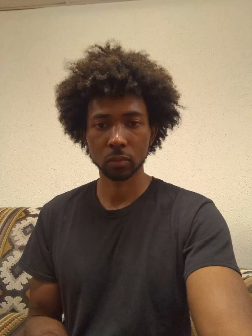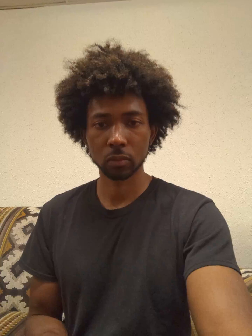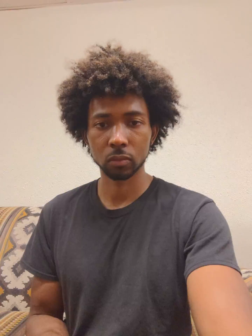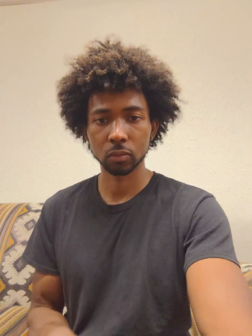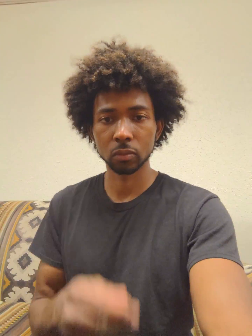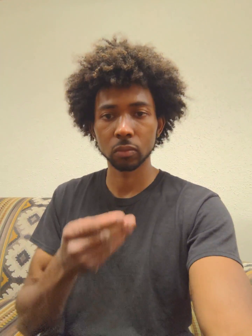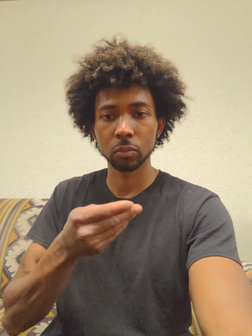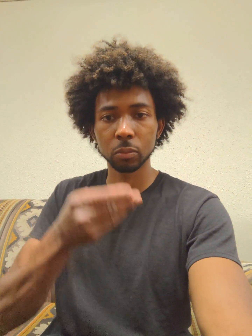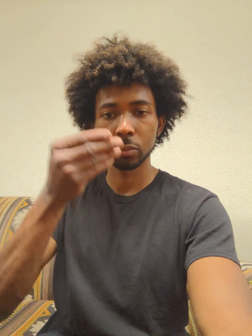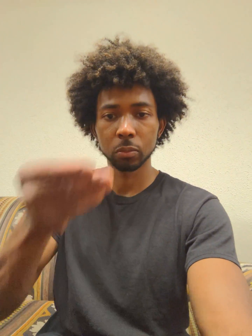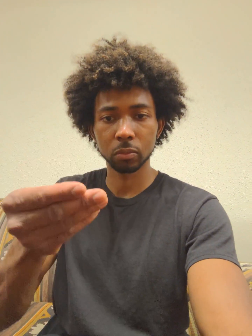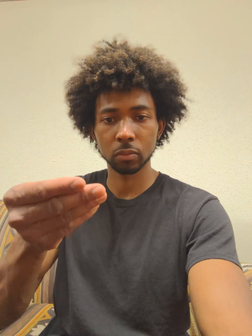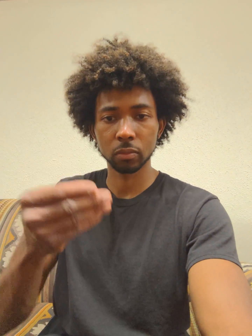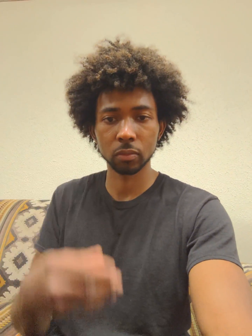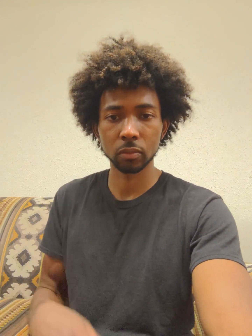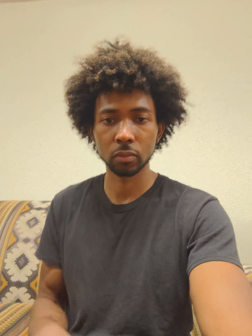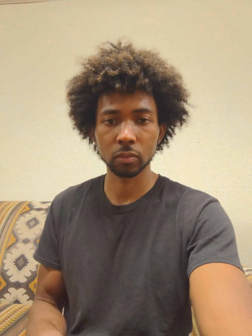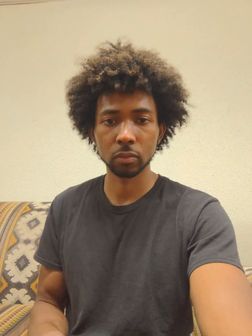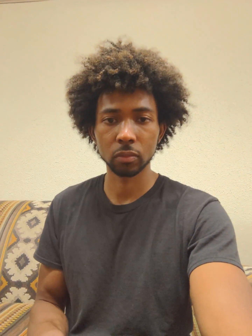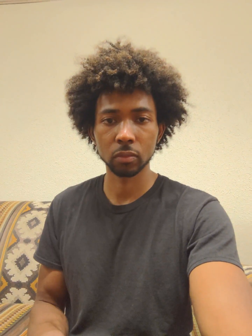buy